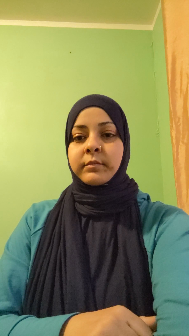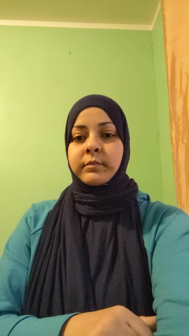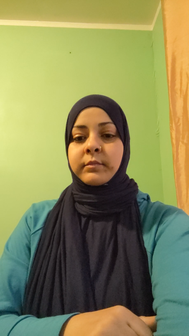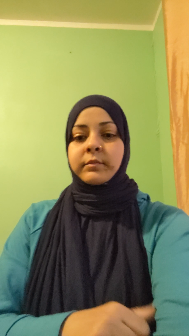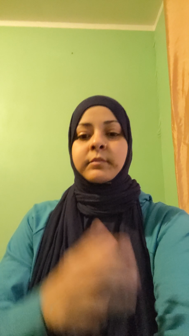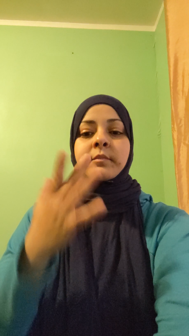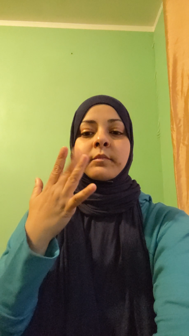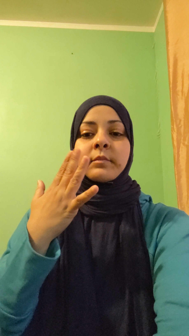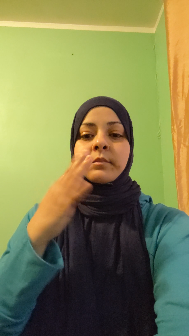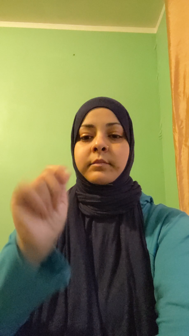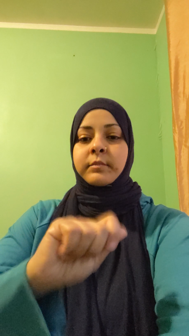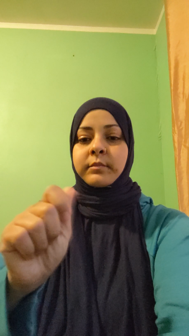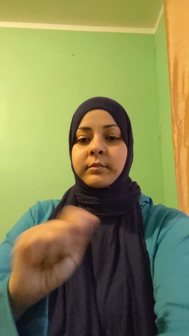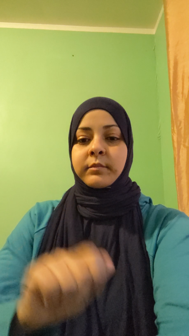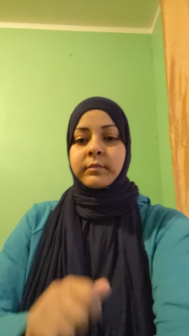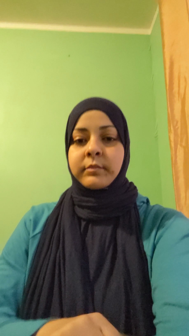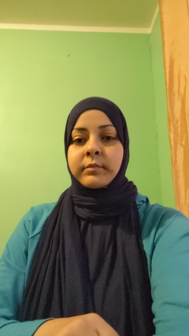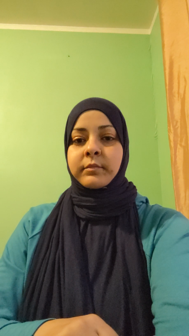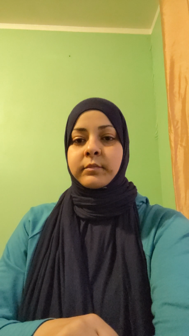crayon